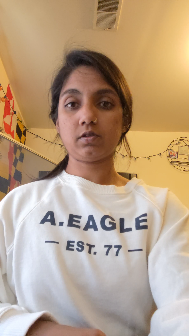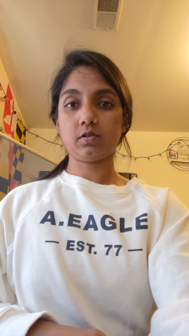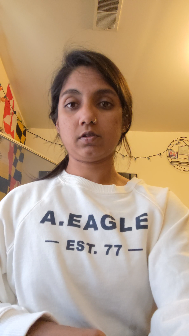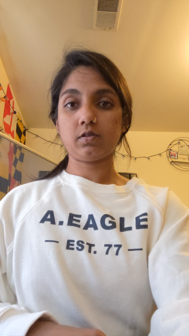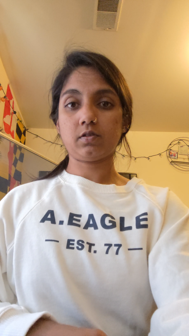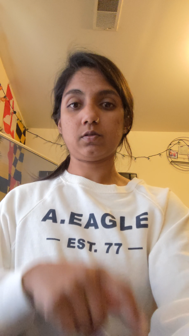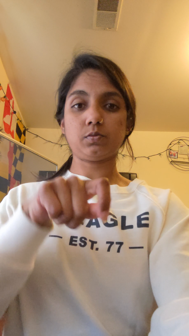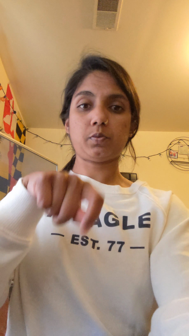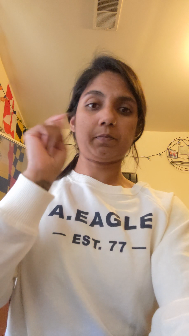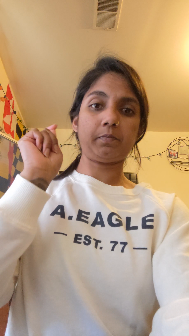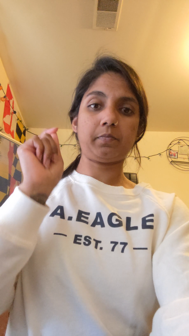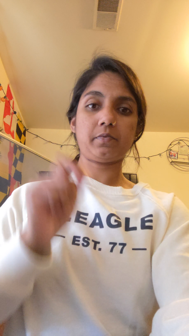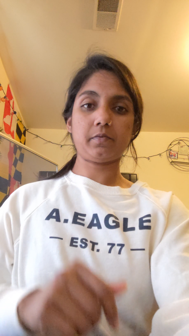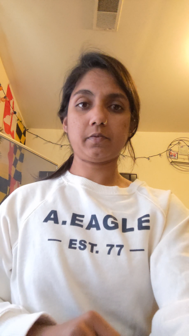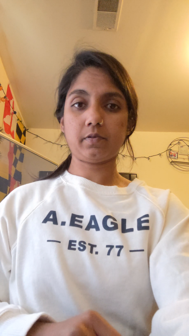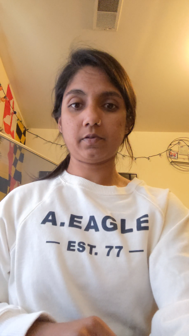rip